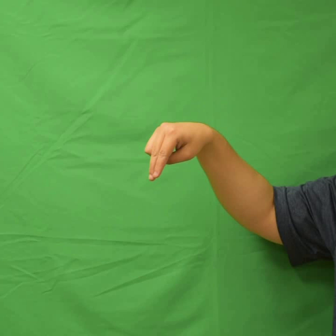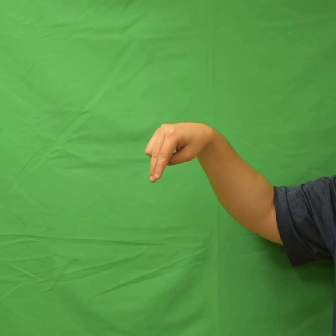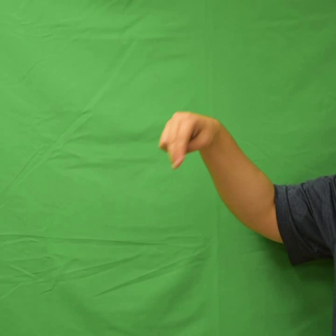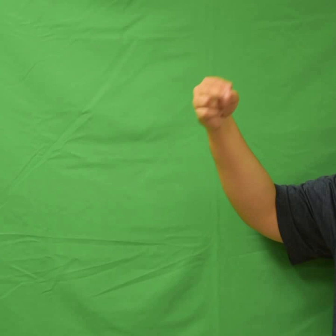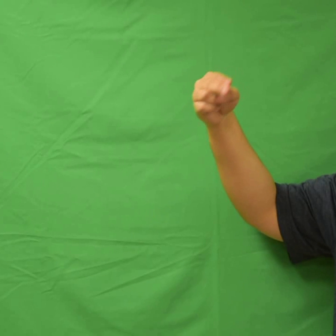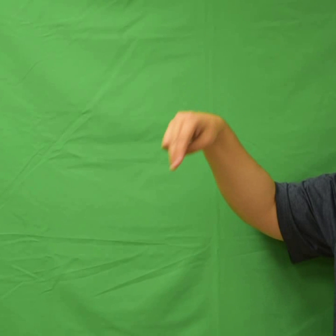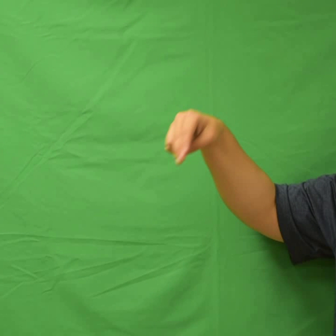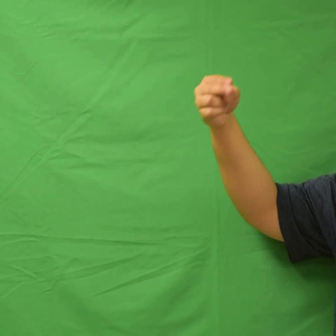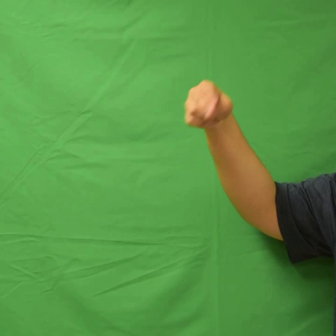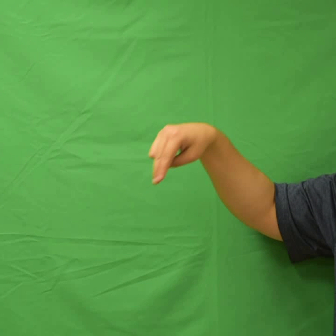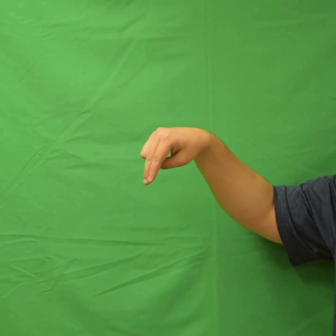Ñ